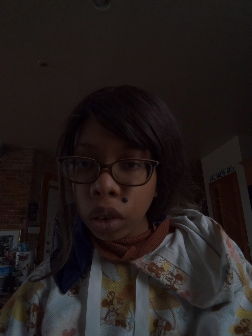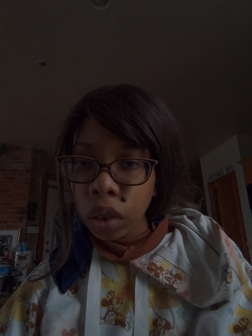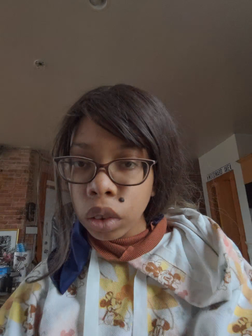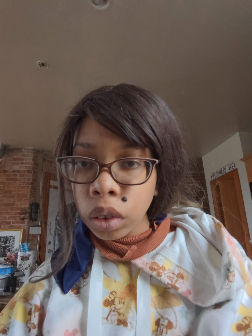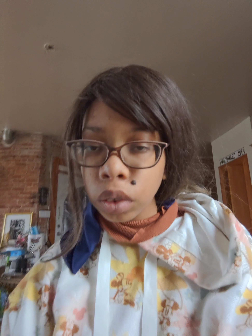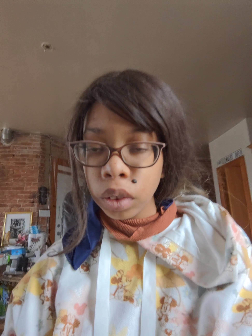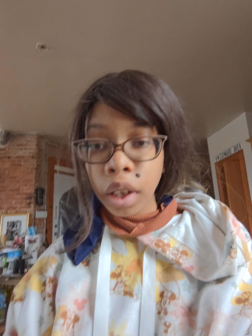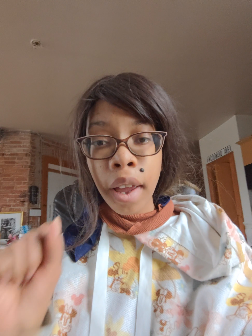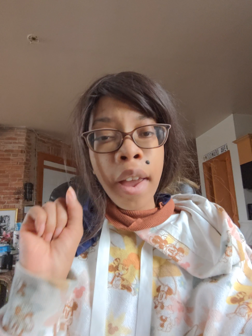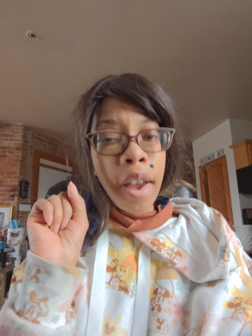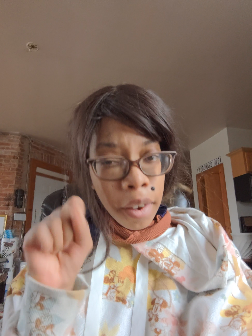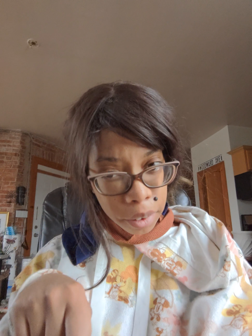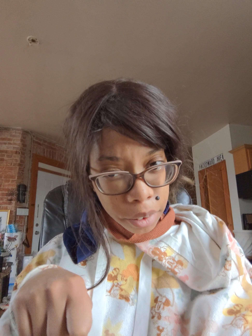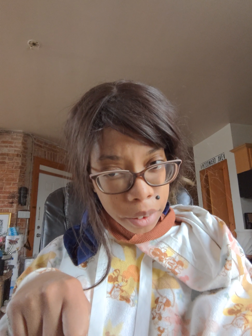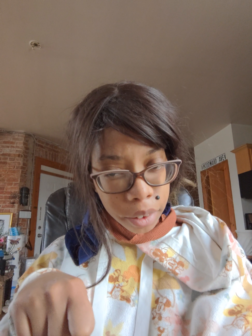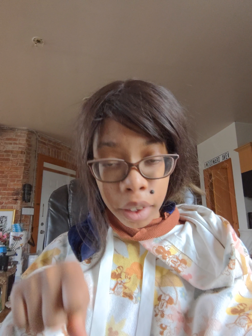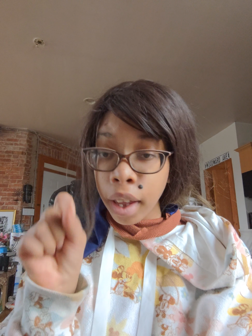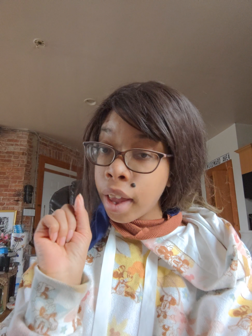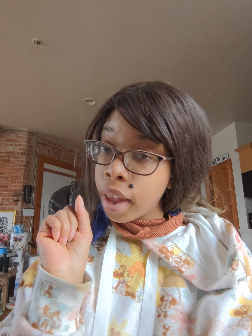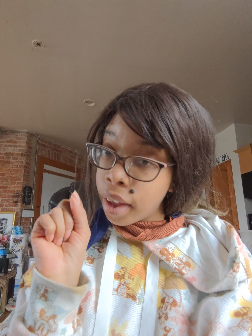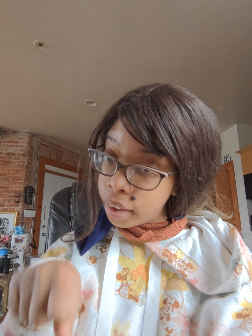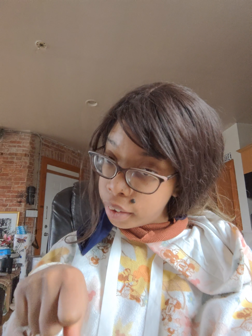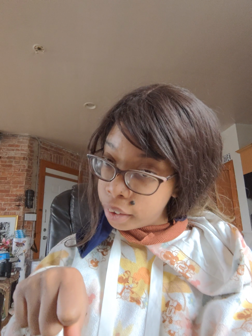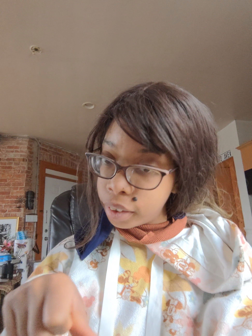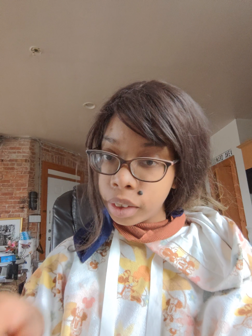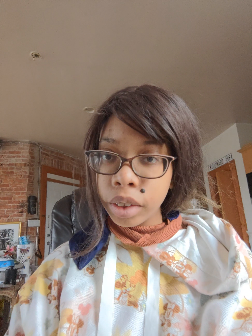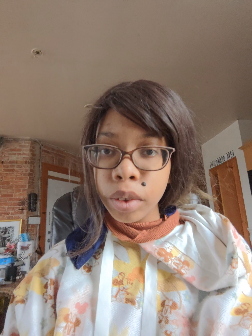can